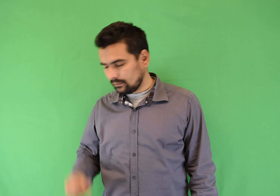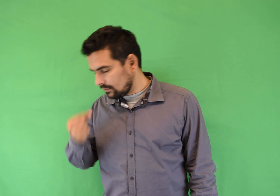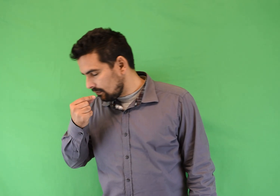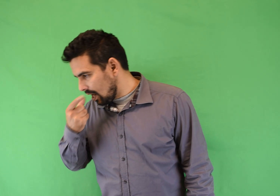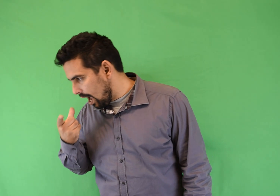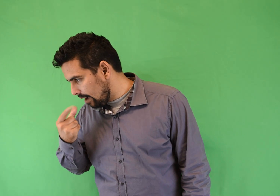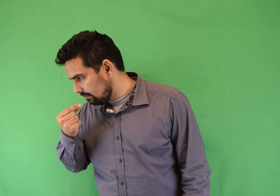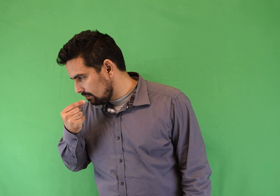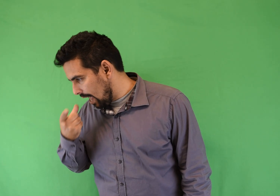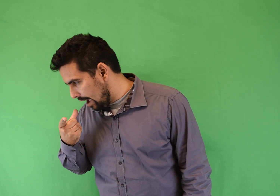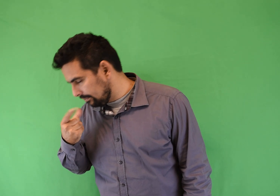medicina